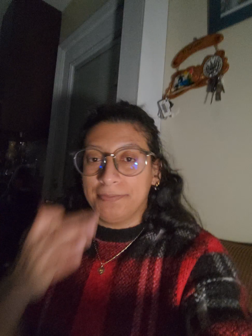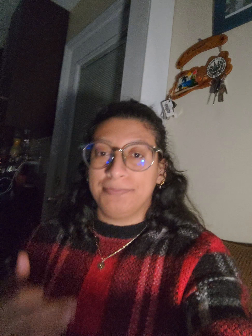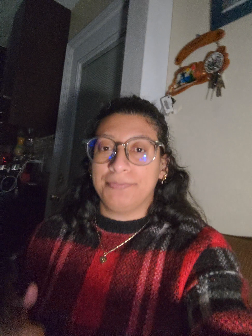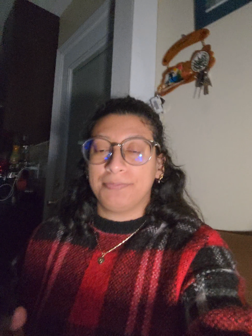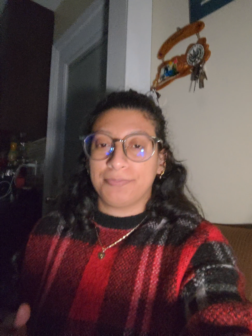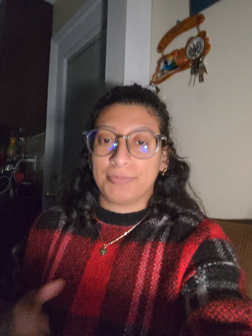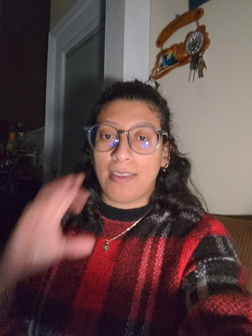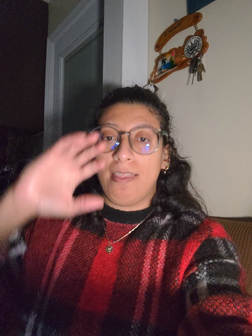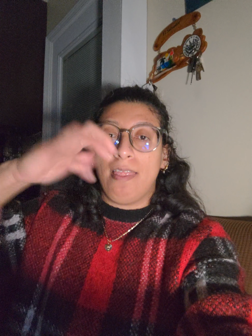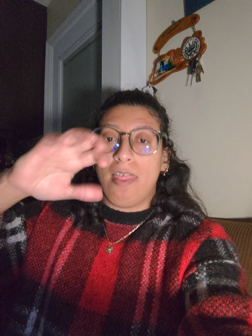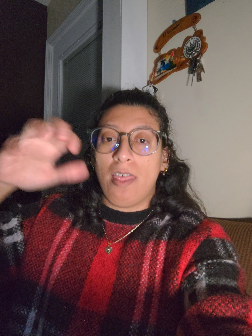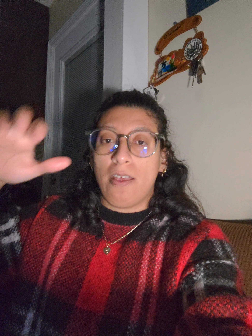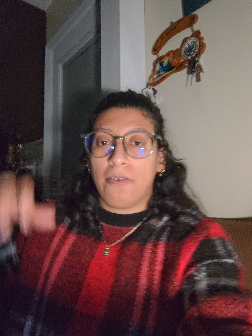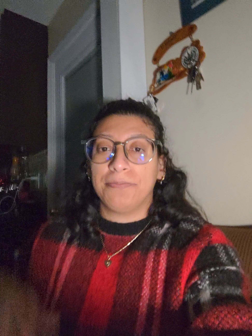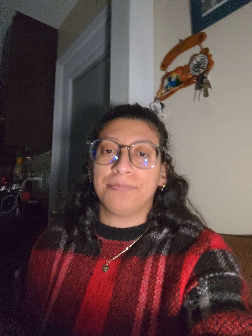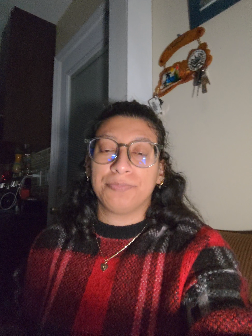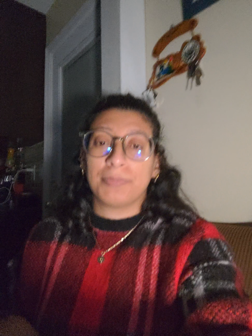helicopter